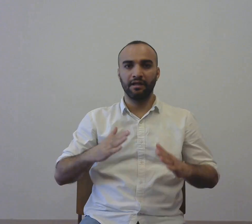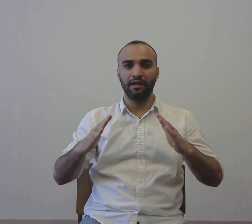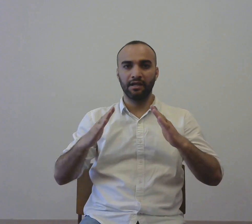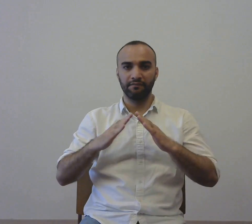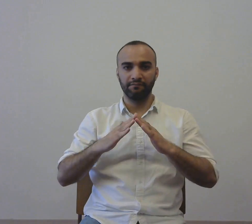ev